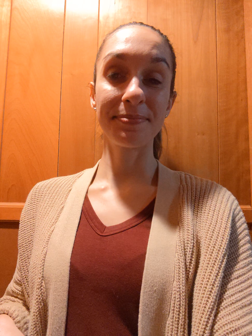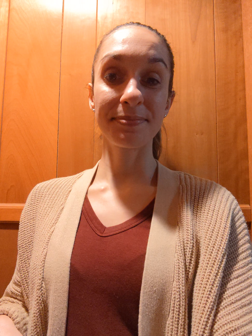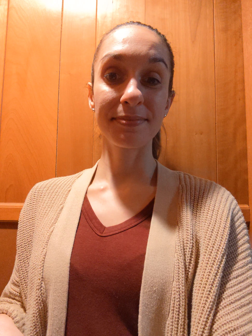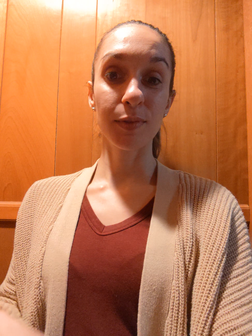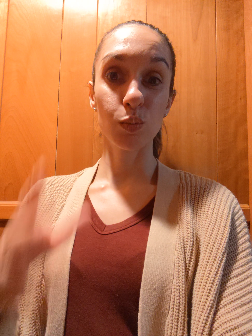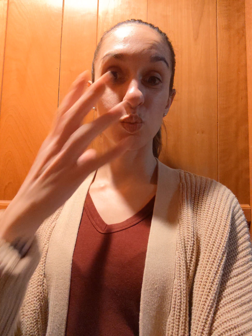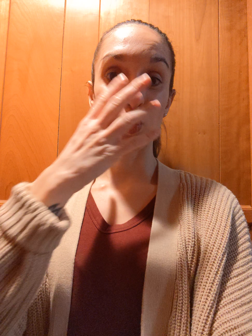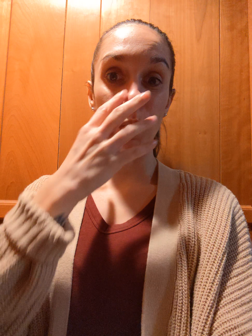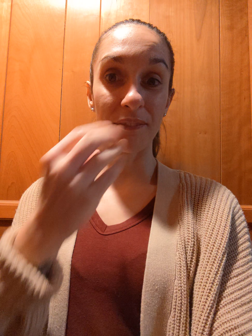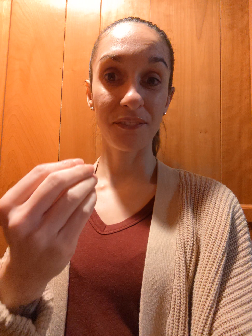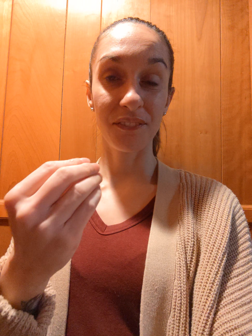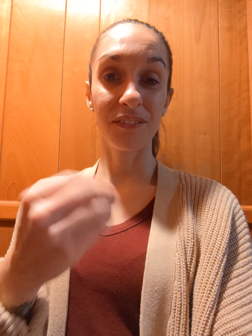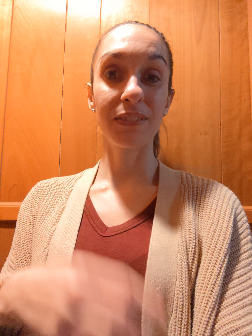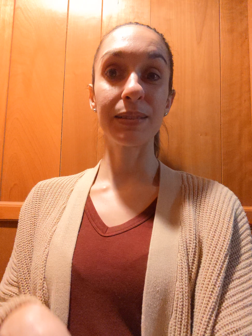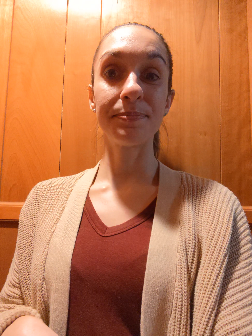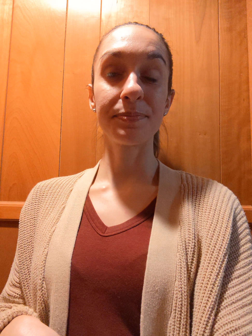wolf